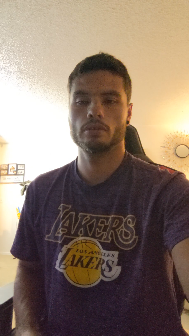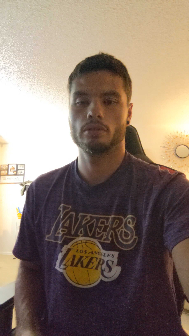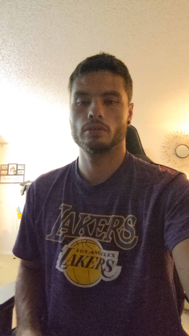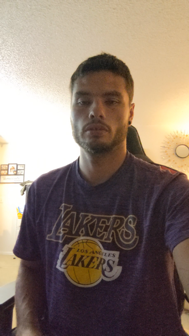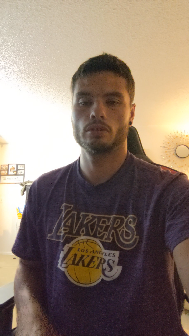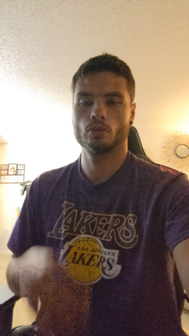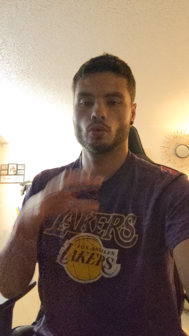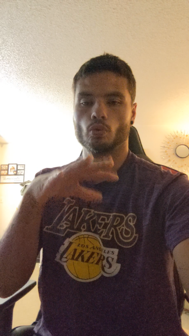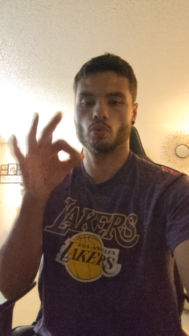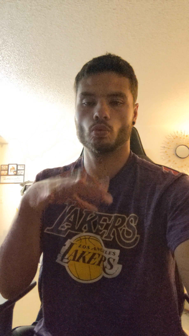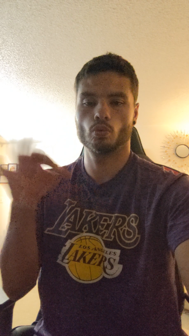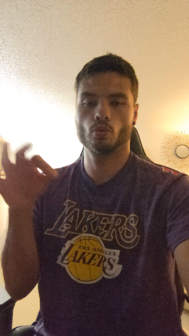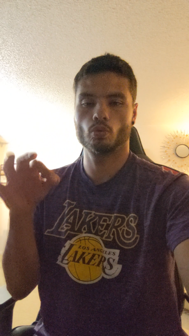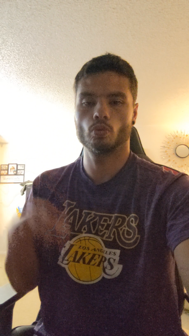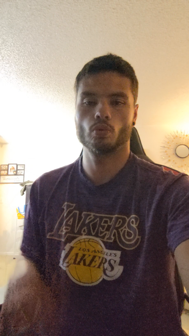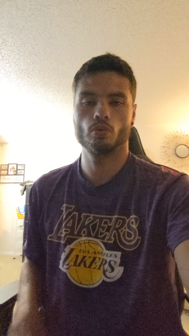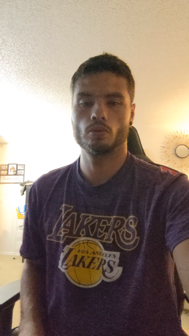choose